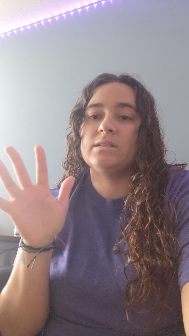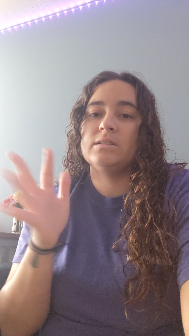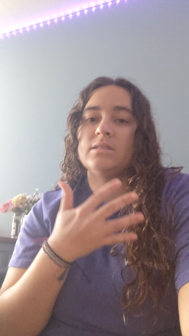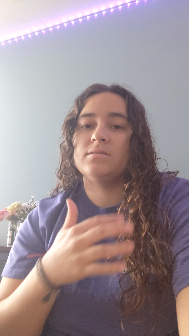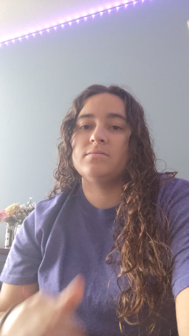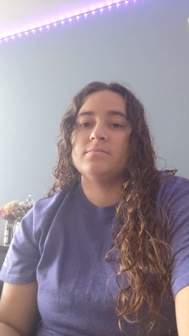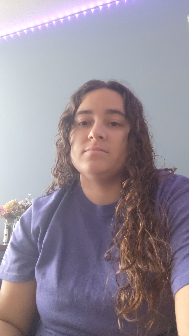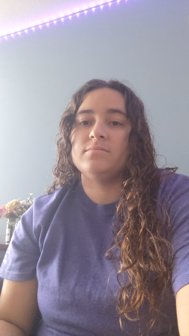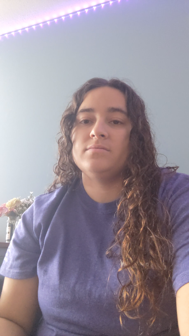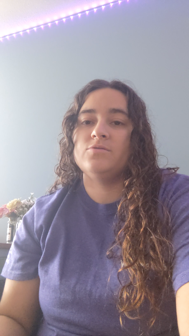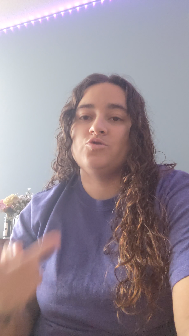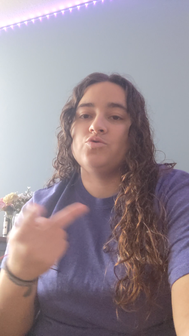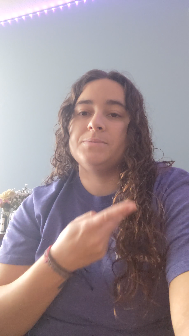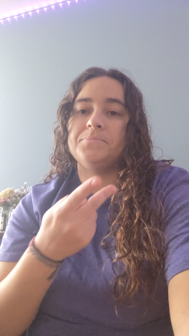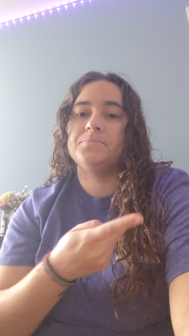sheep